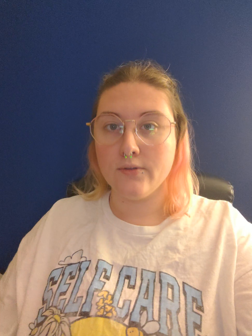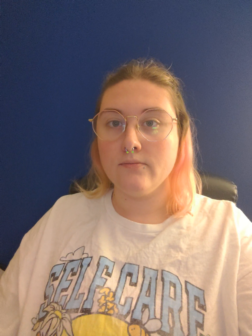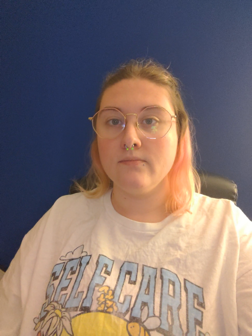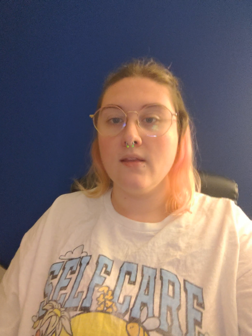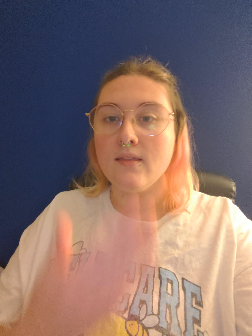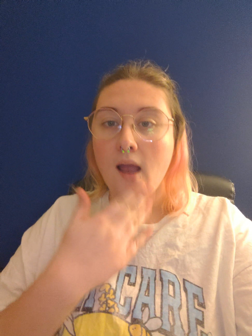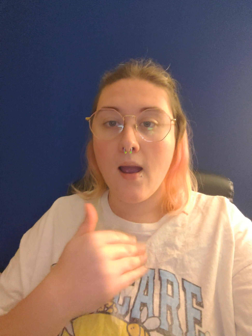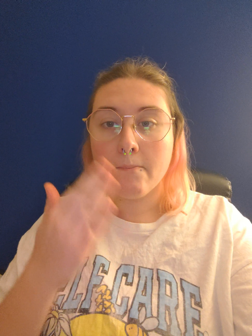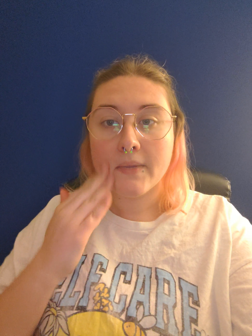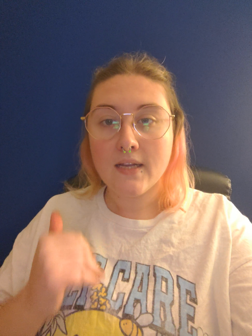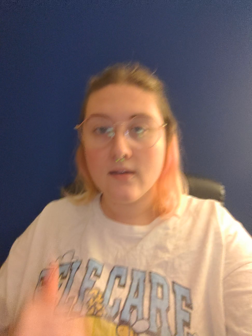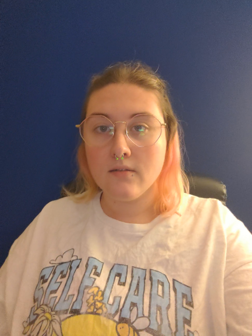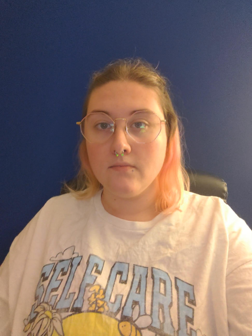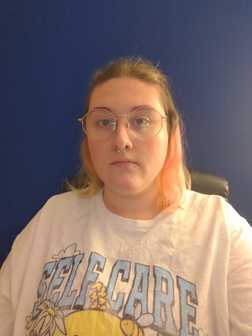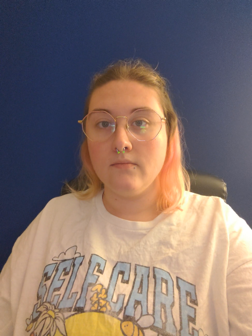napkin